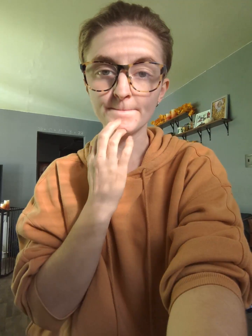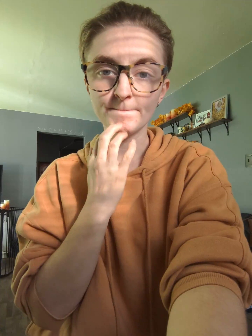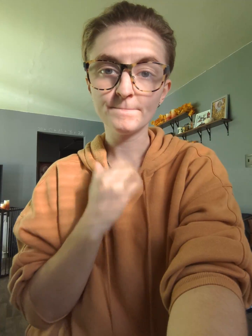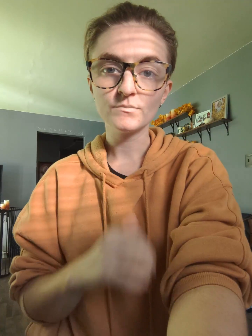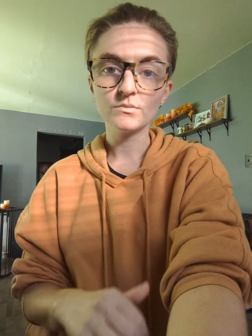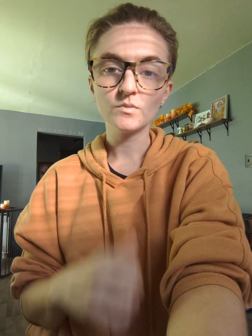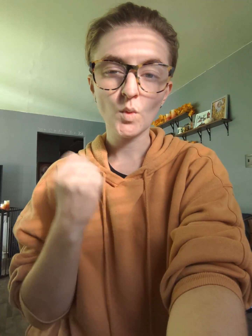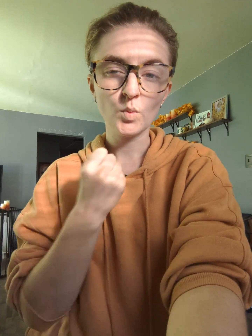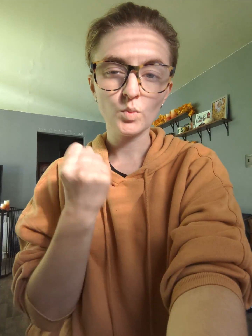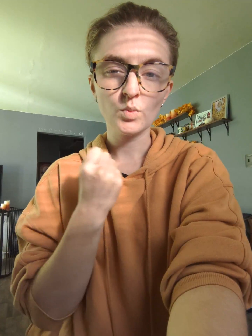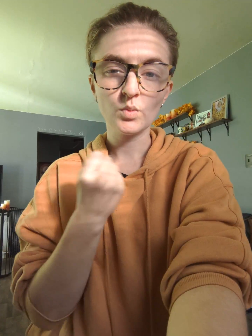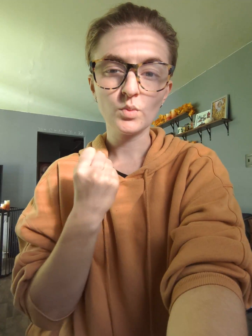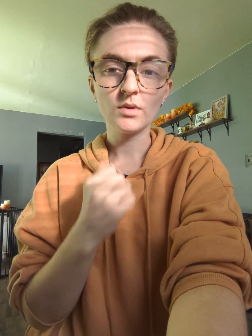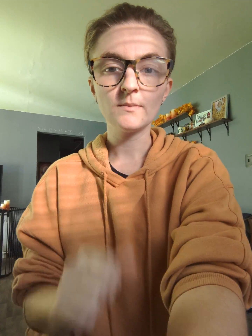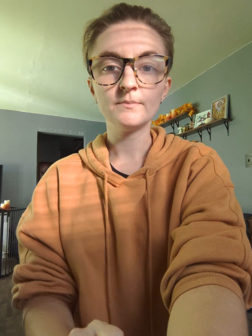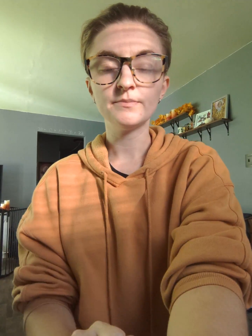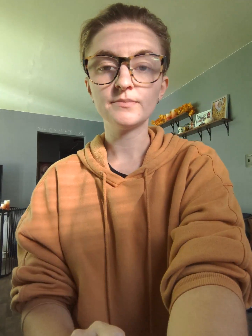hold